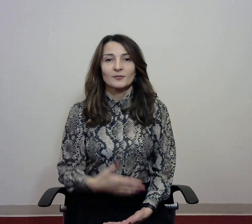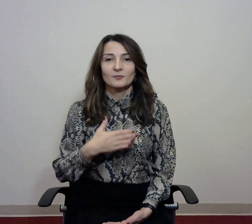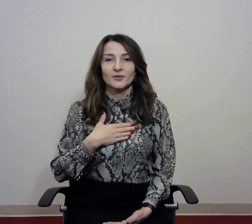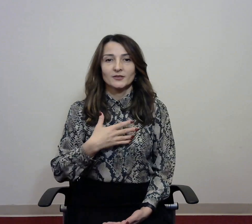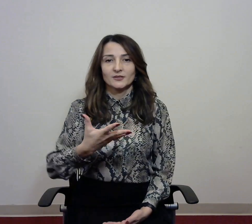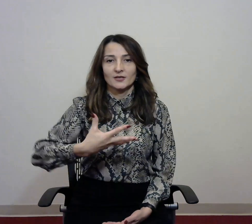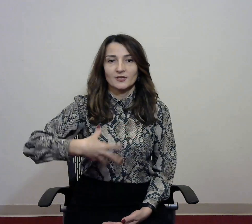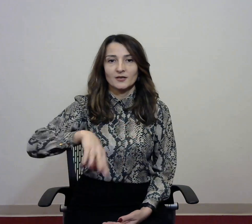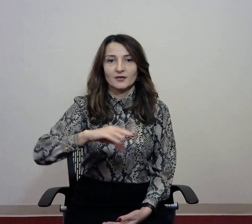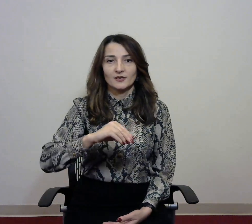biz